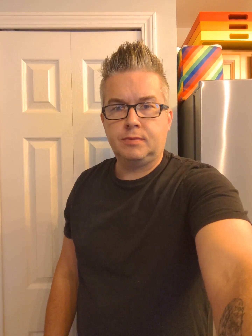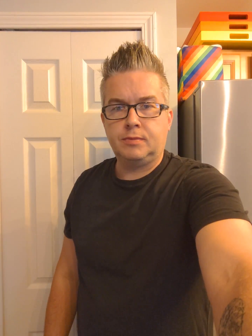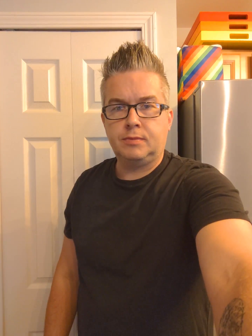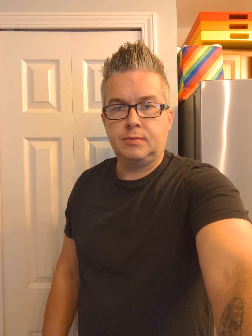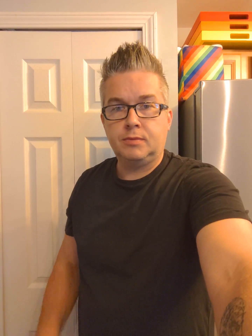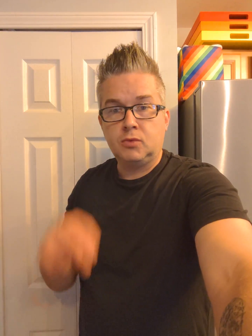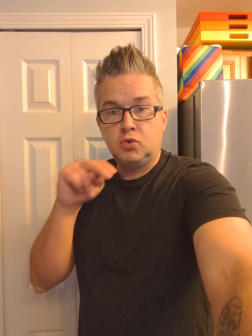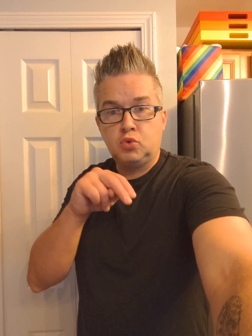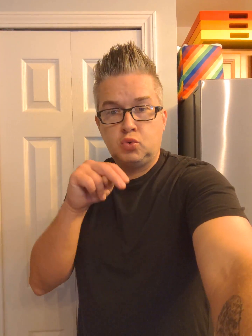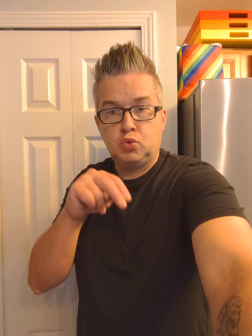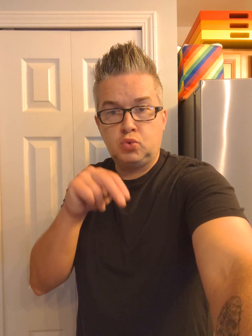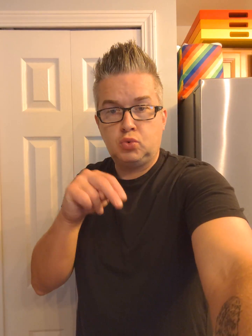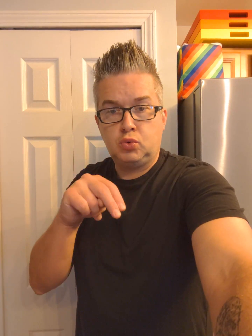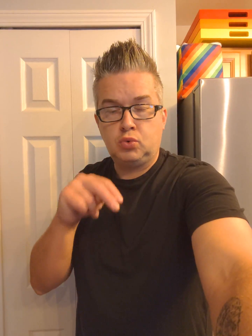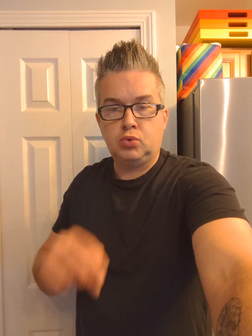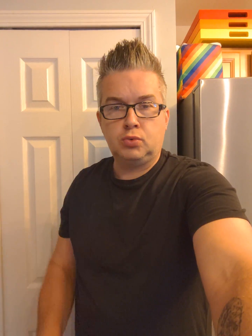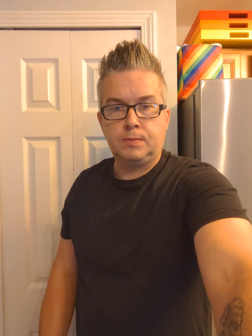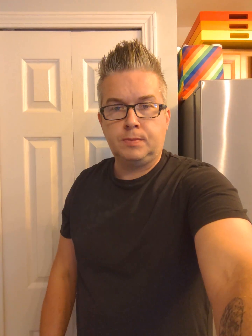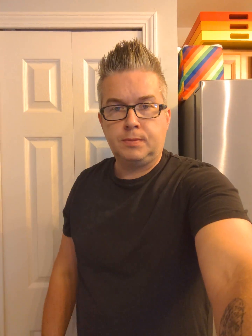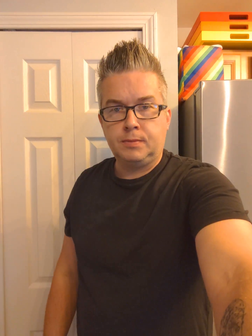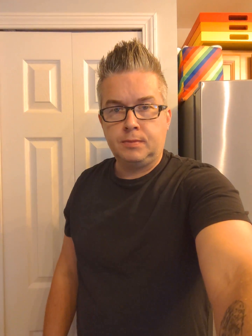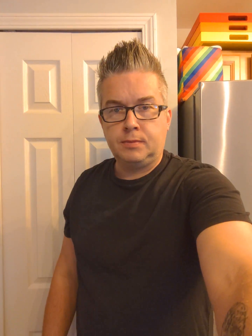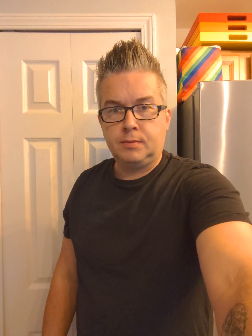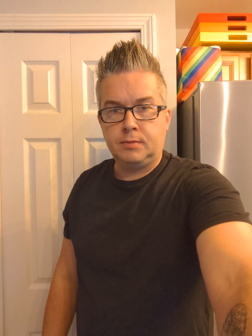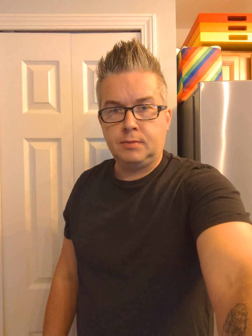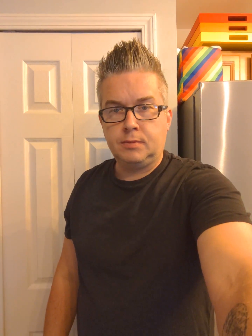nurse